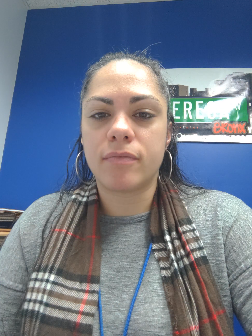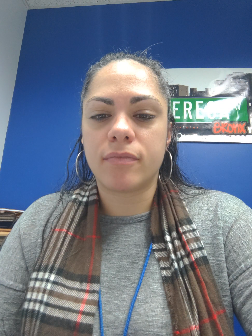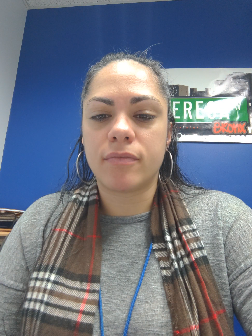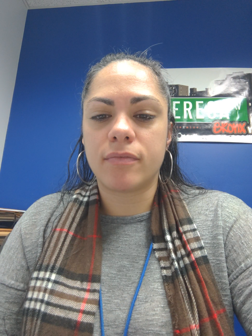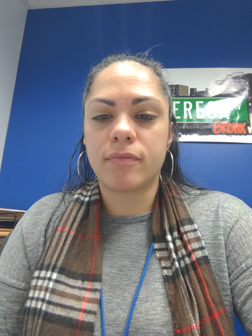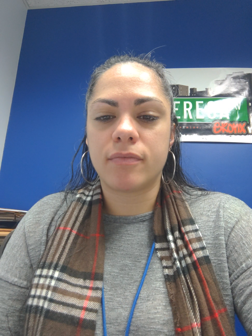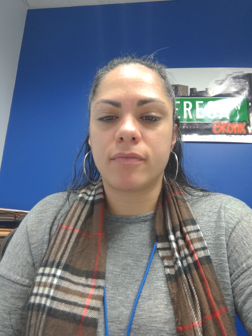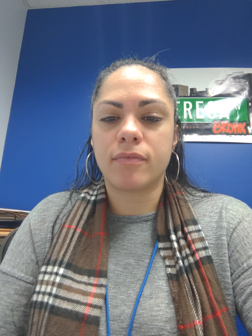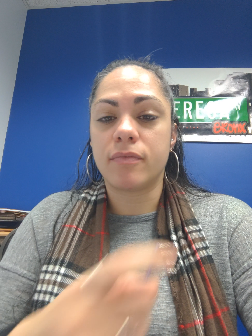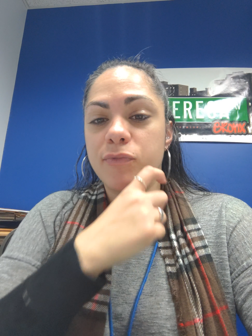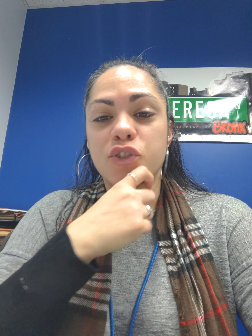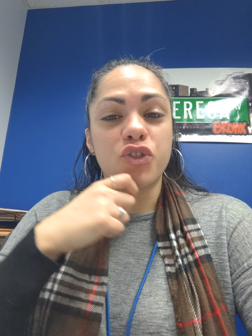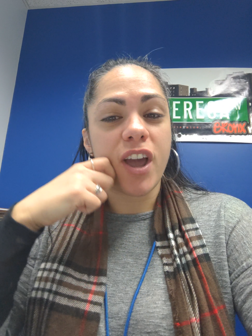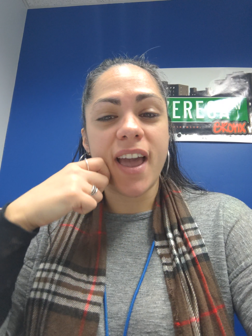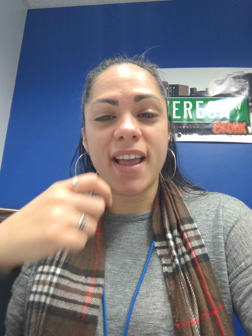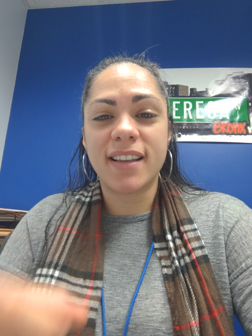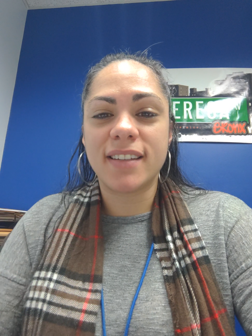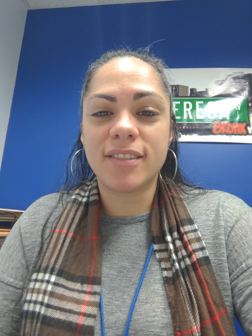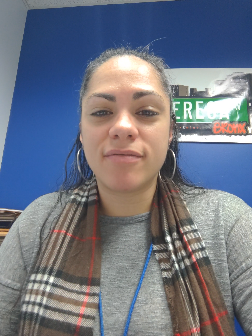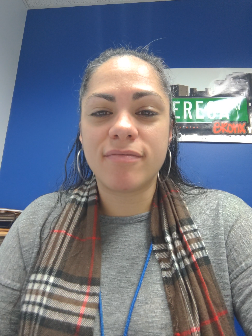dry